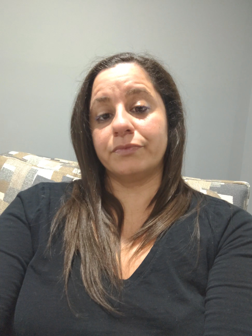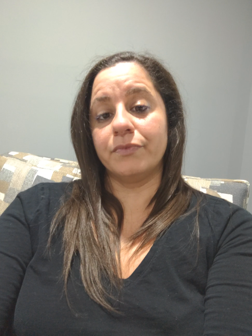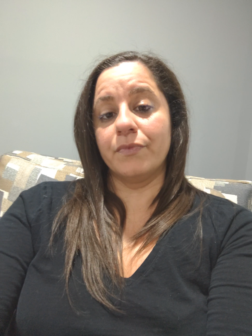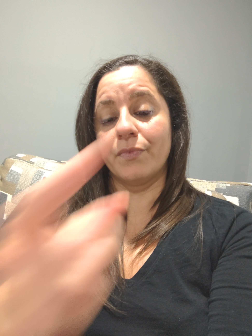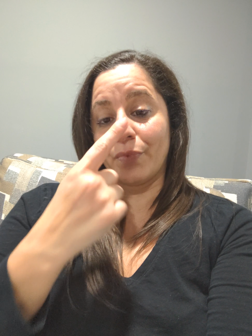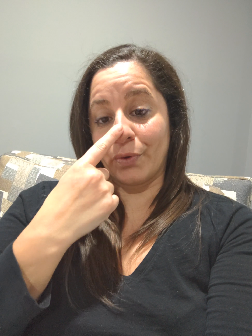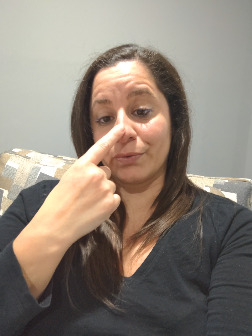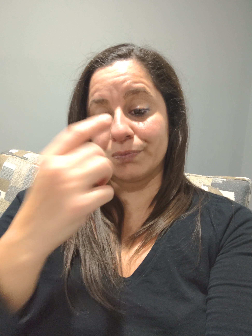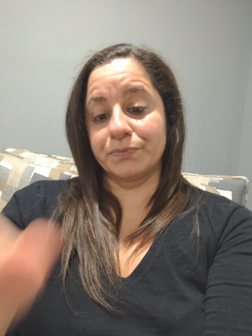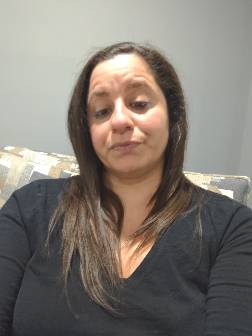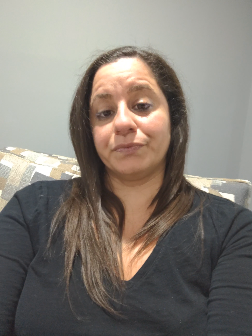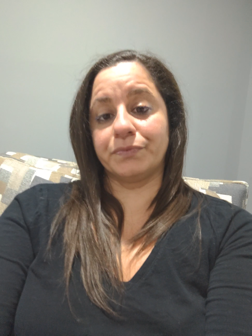nose